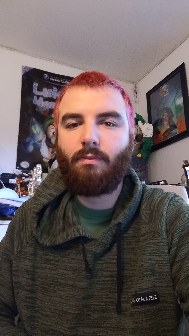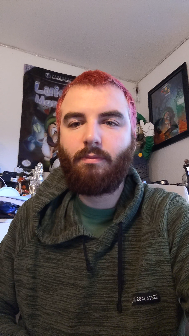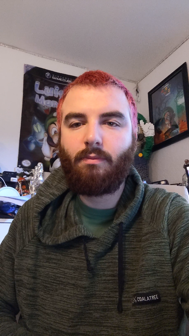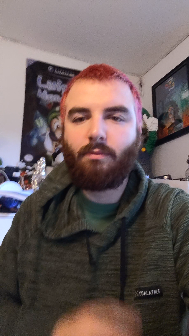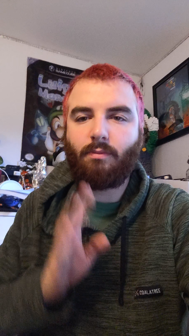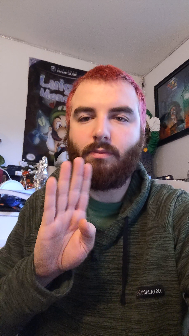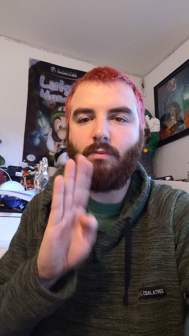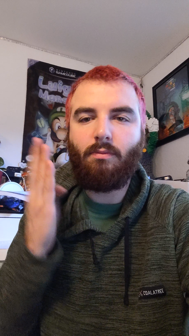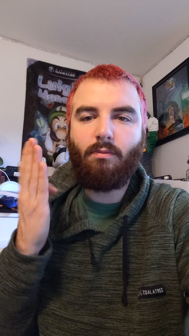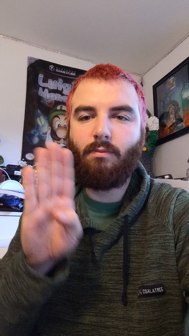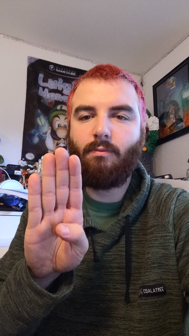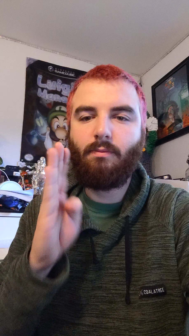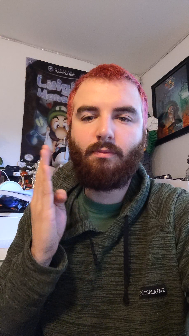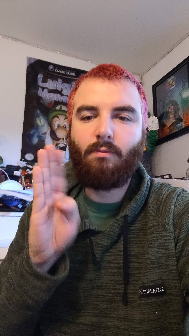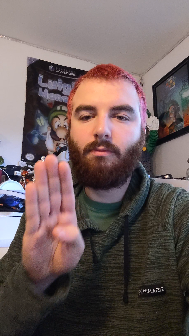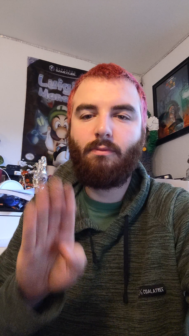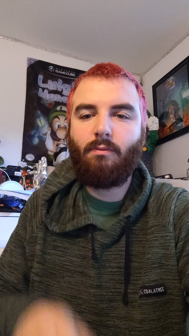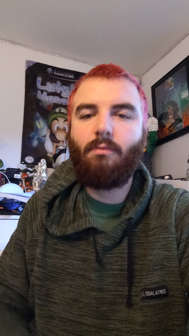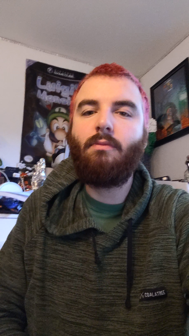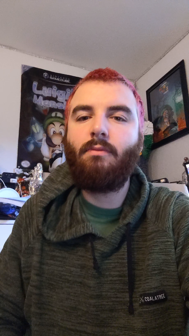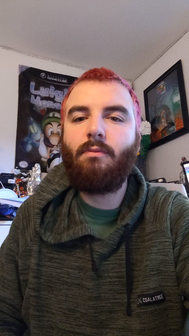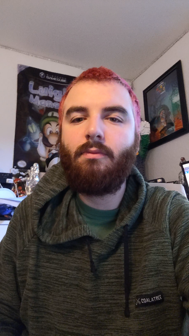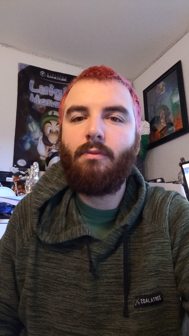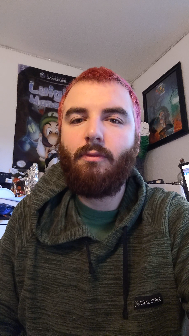door